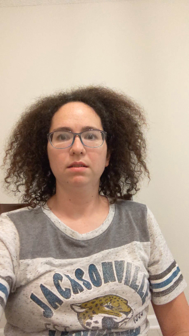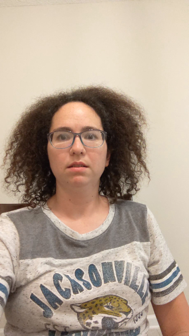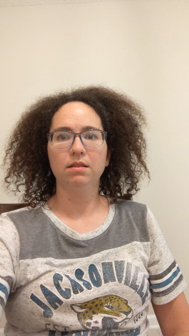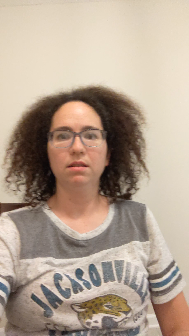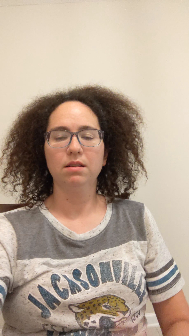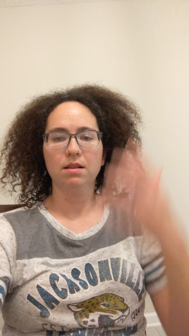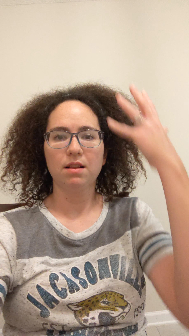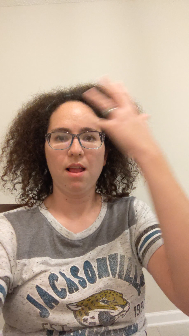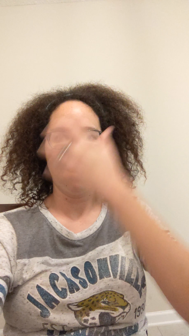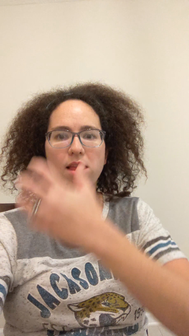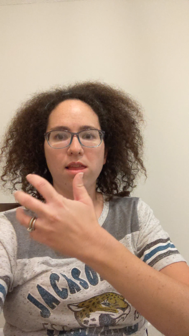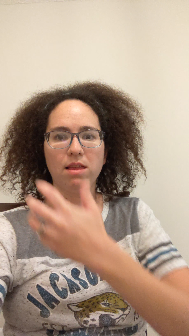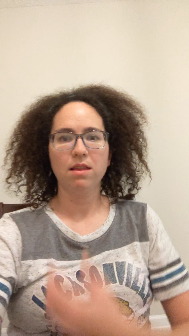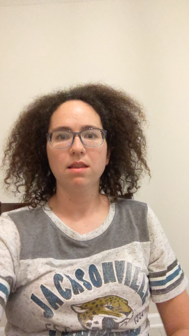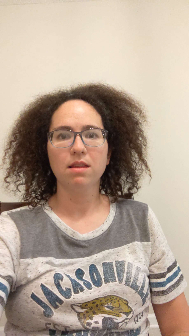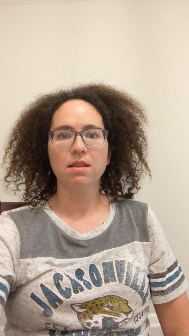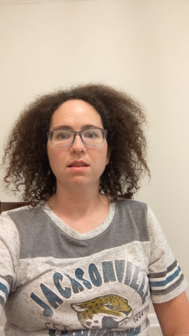dark